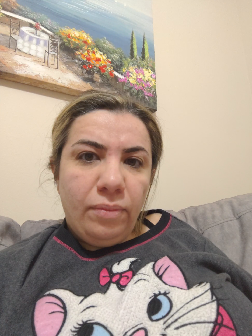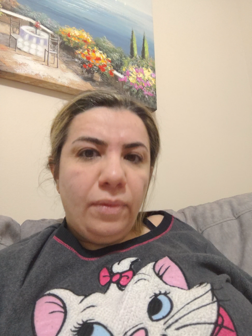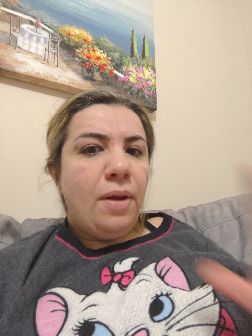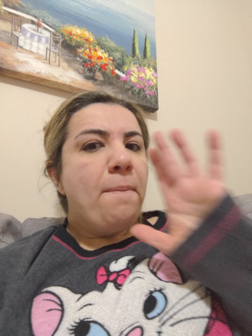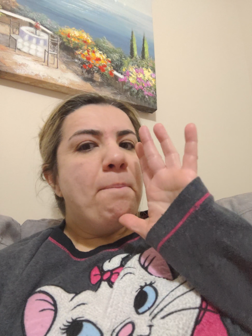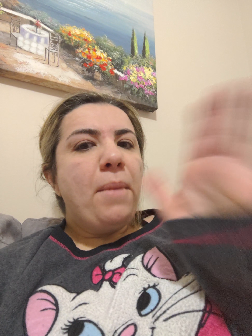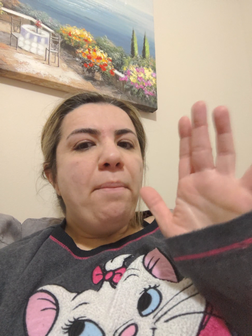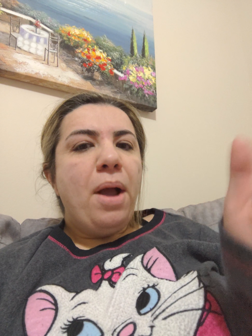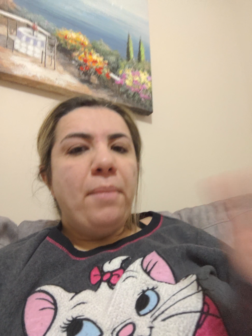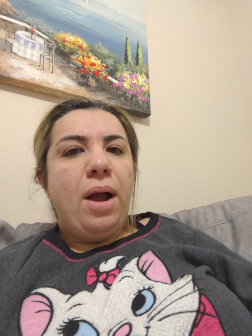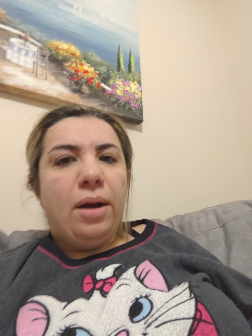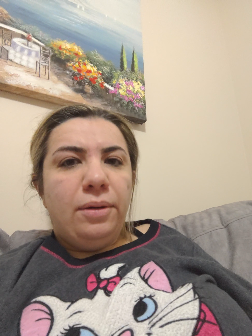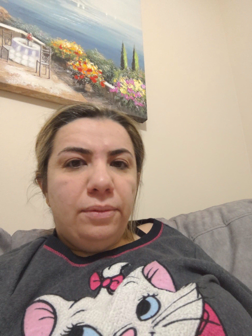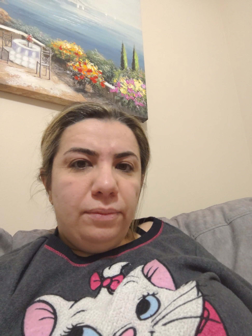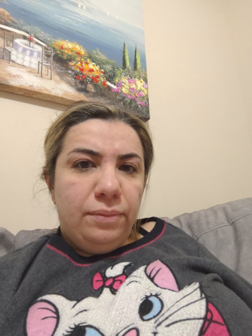grandma